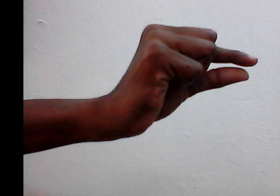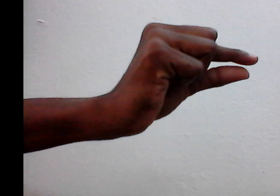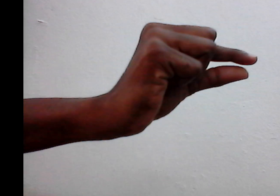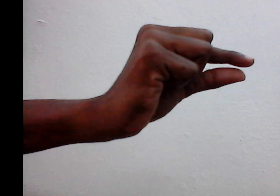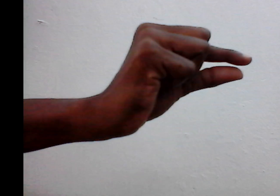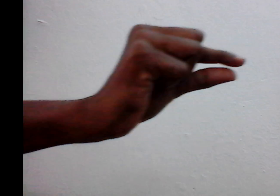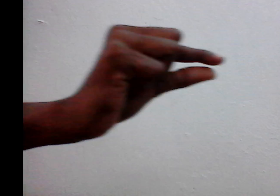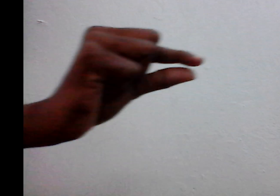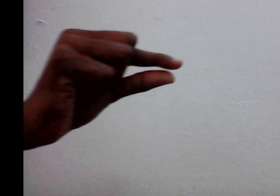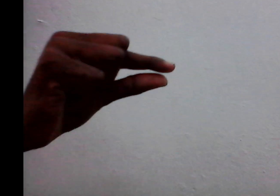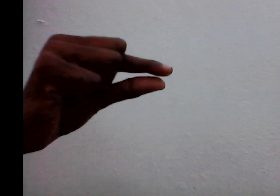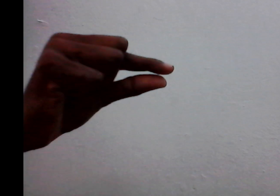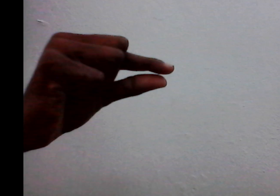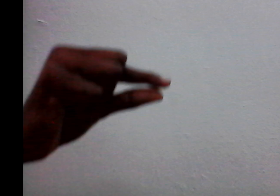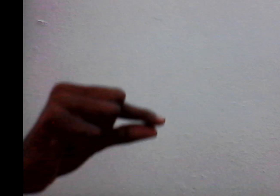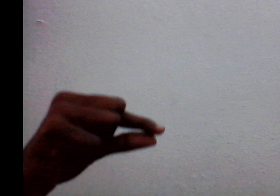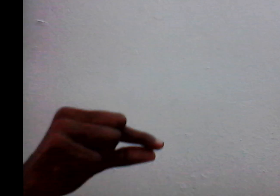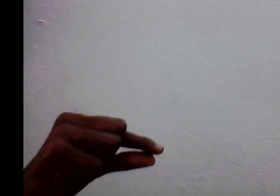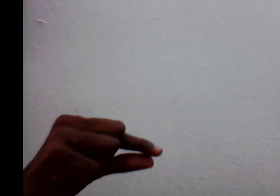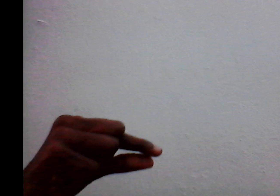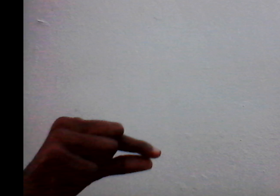ഊ